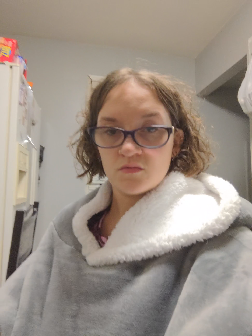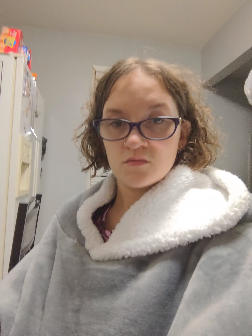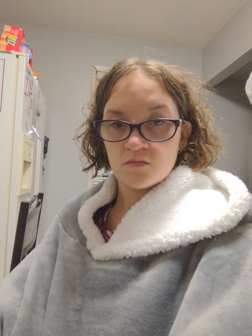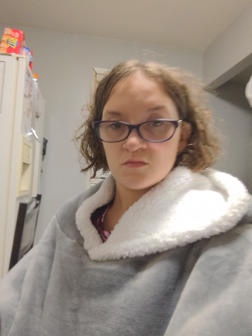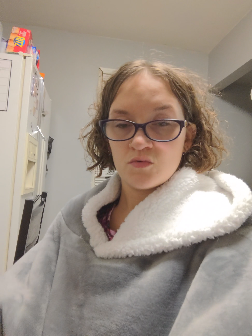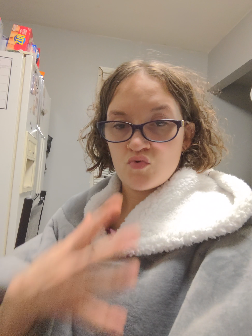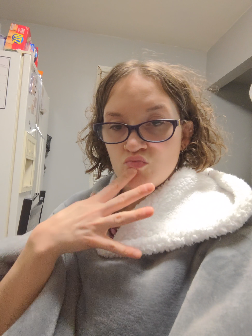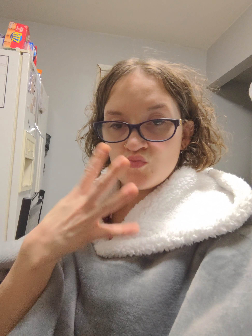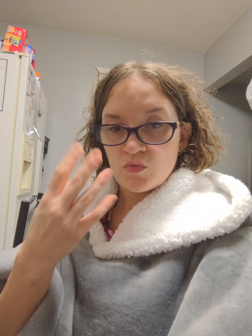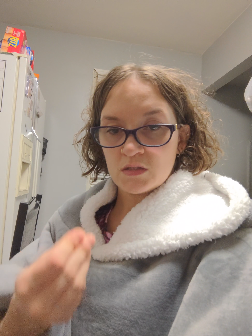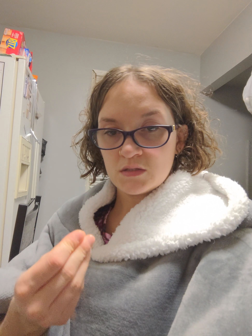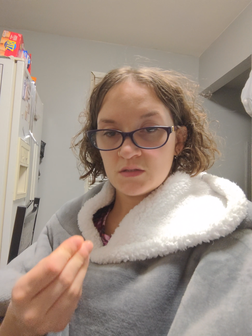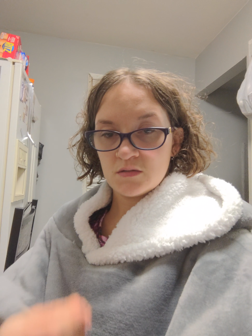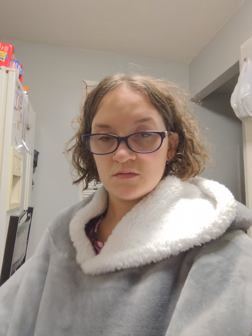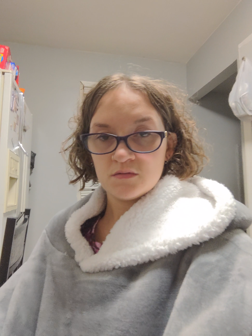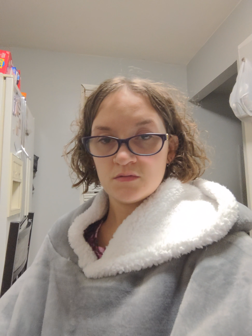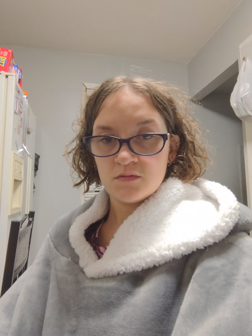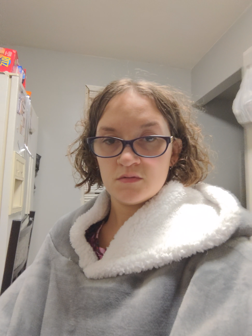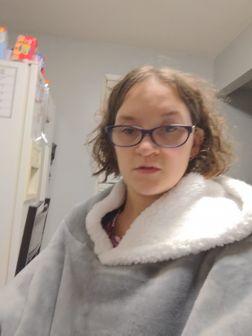wet